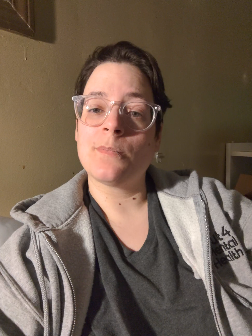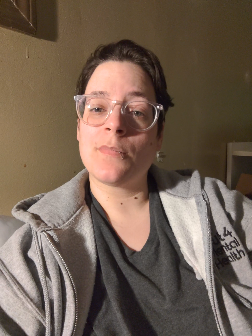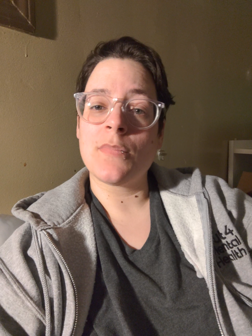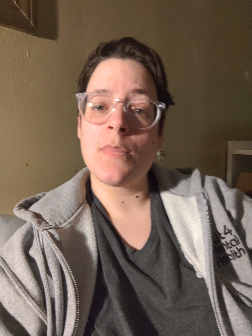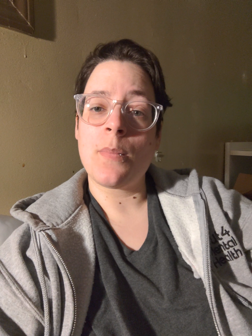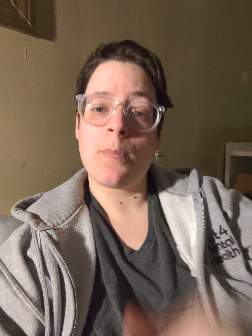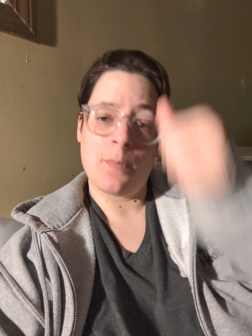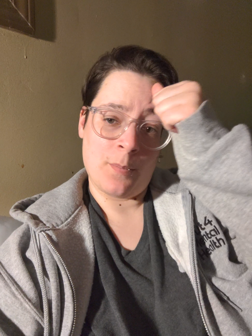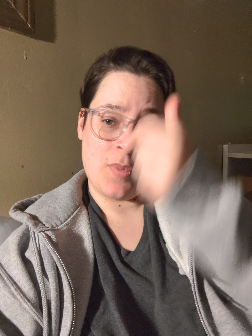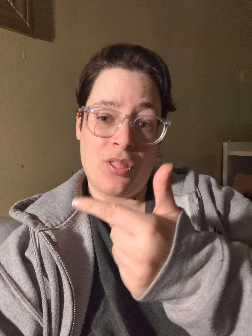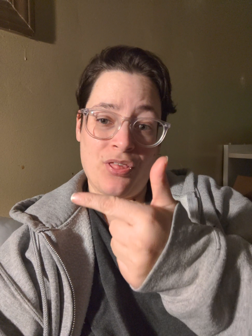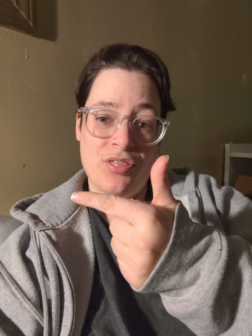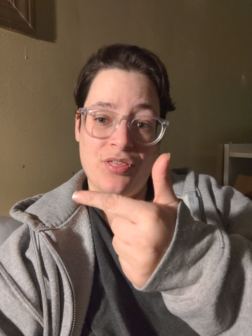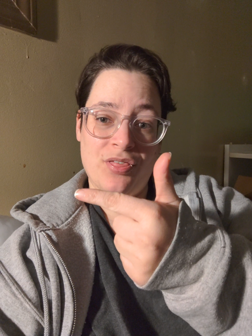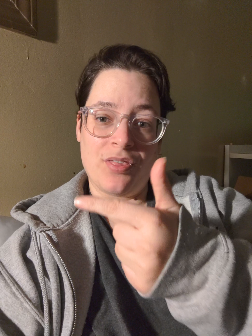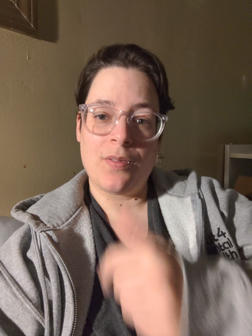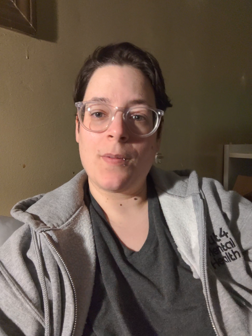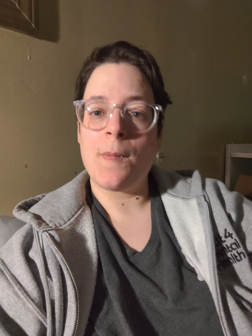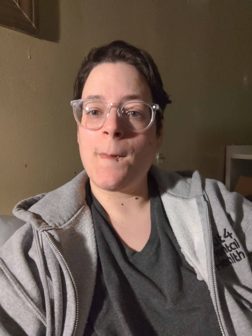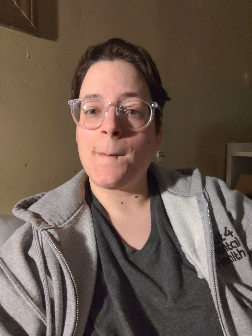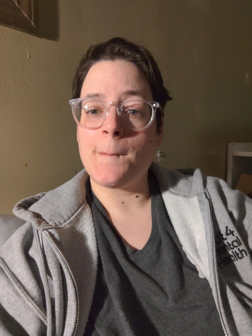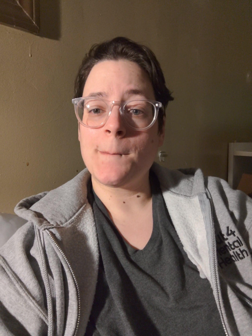brother